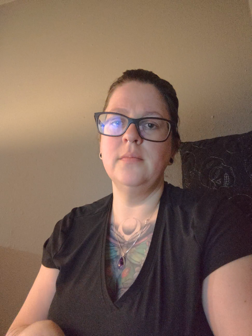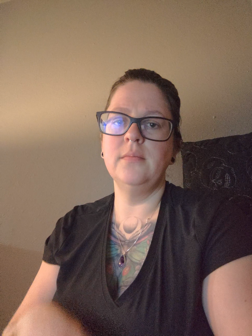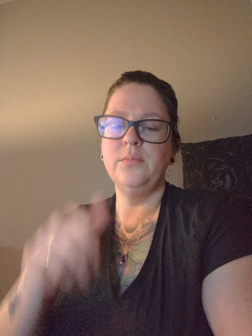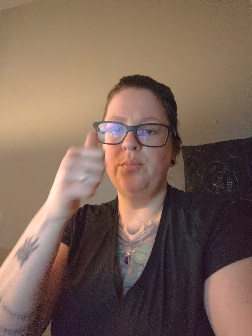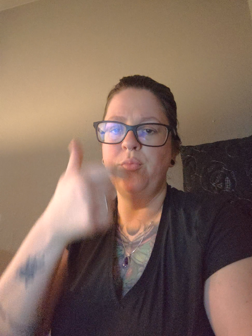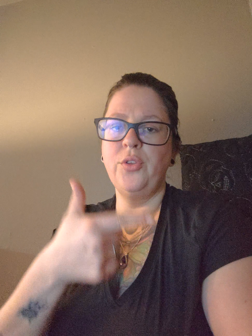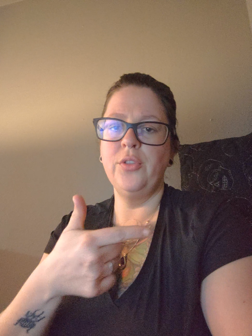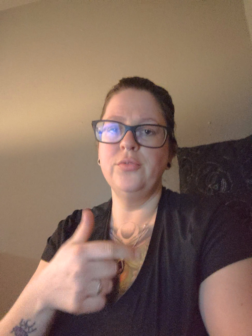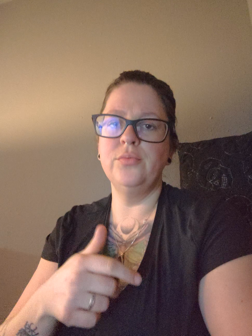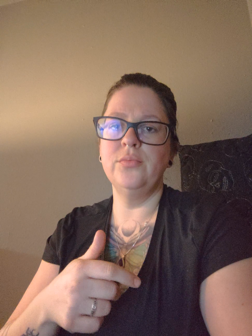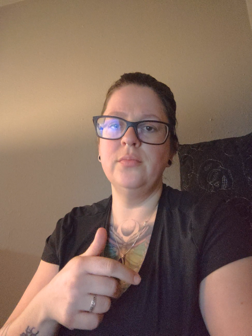brother